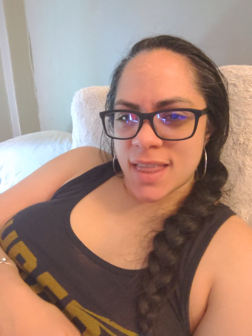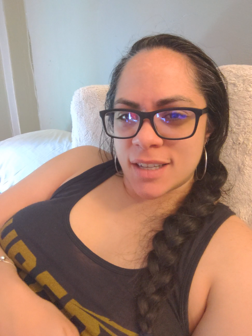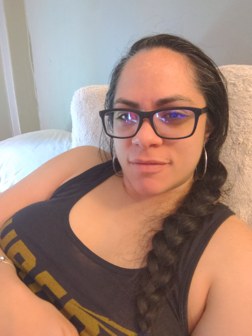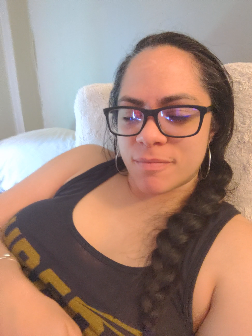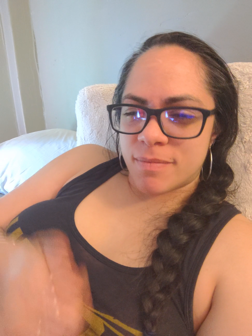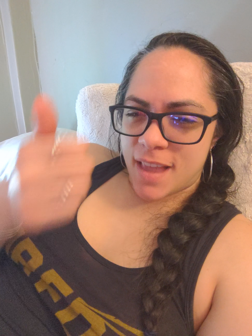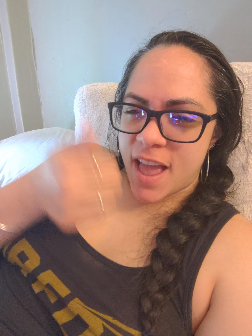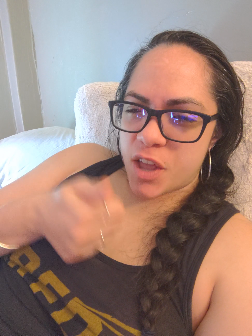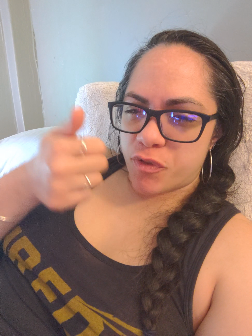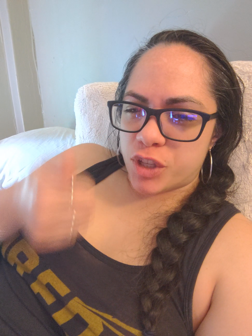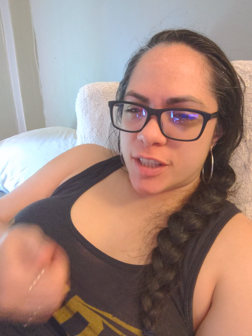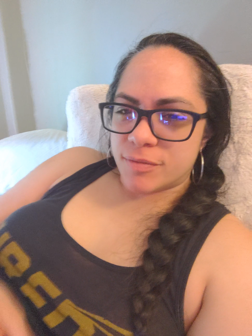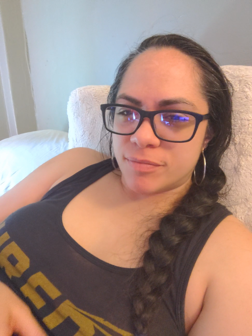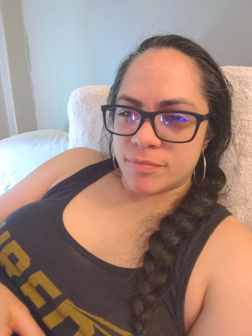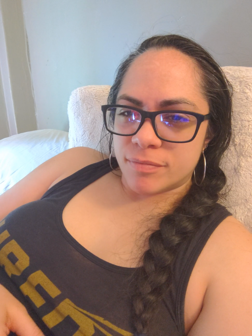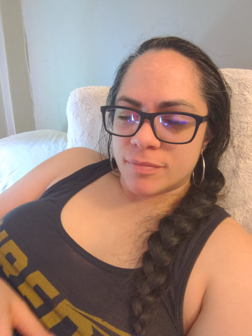every